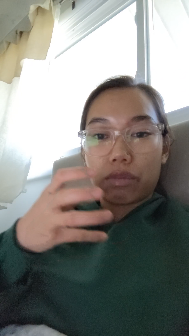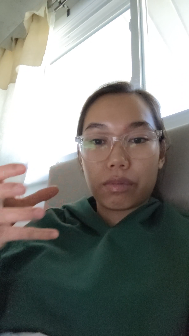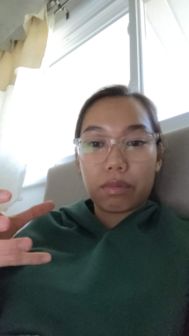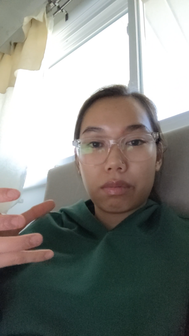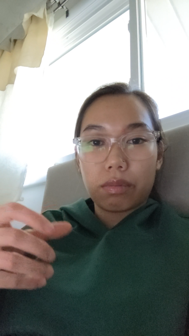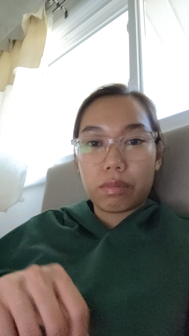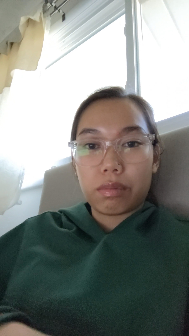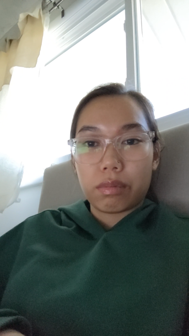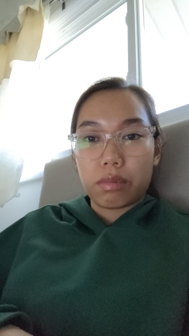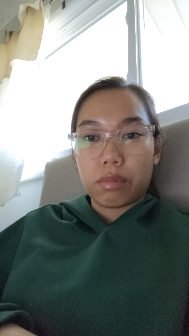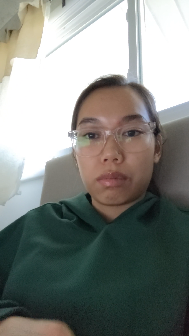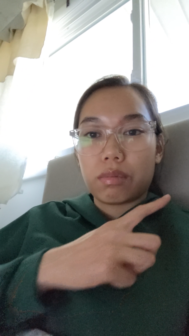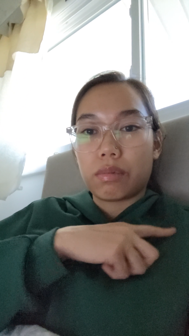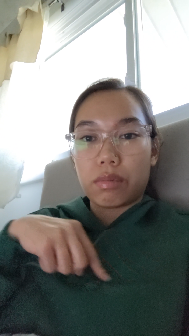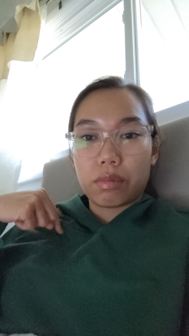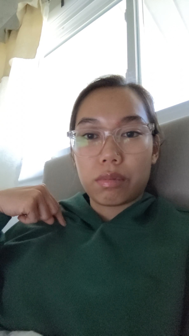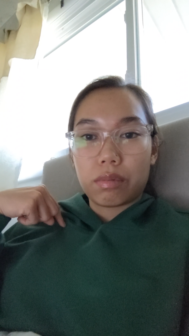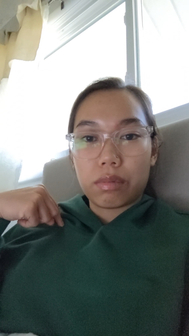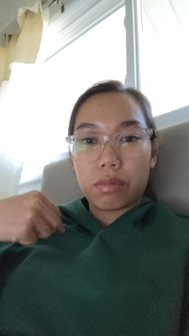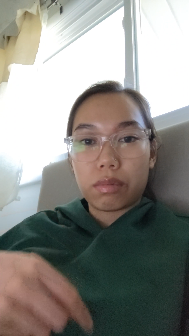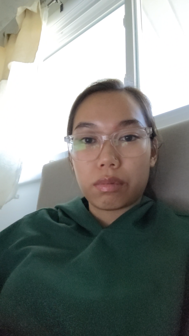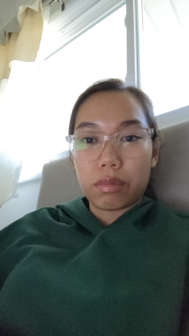necklace